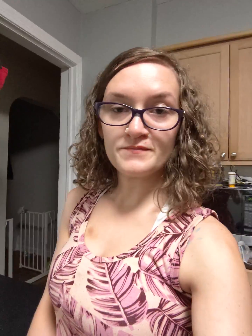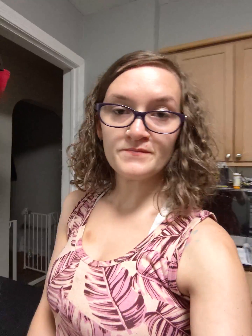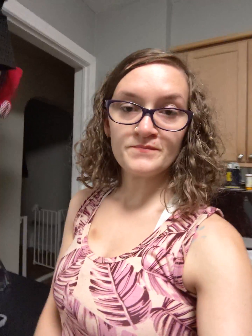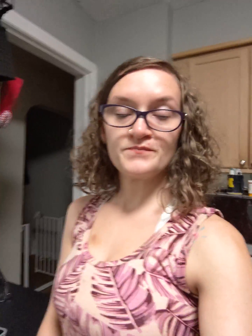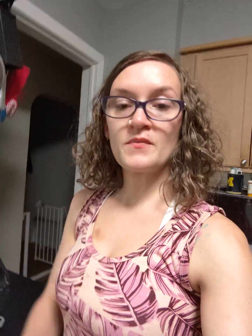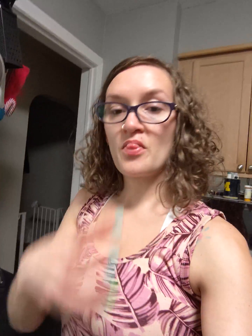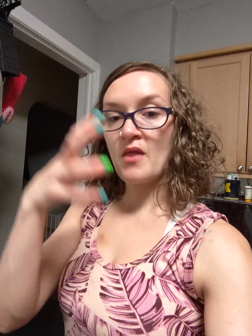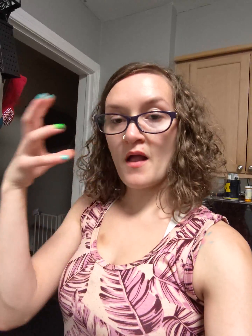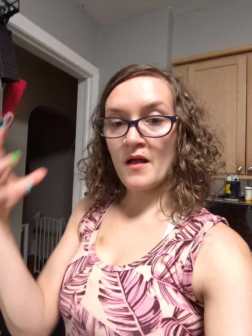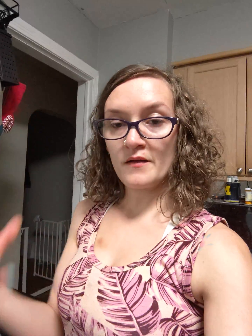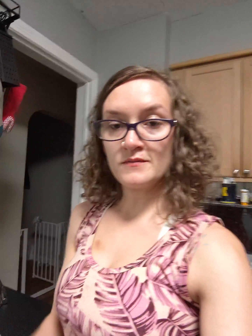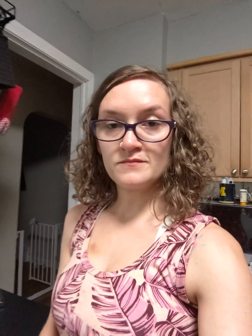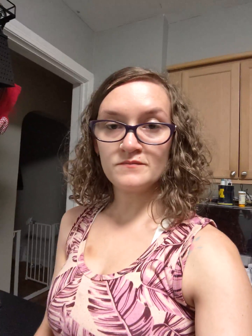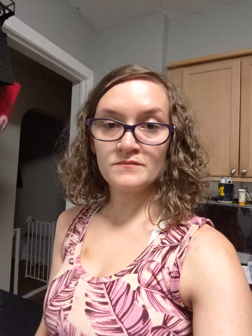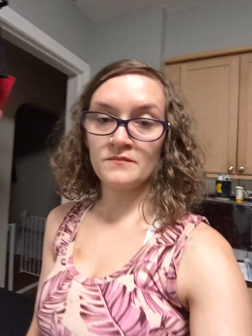a lot